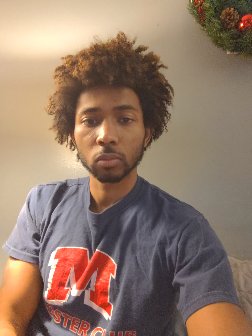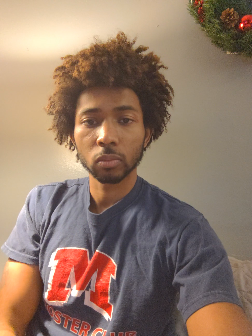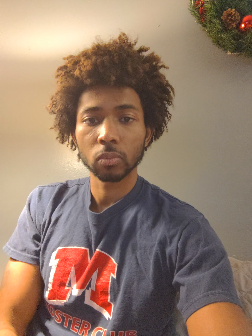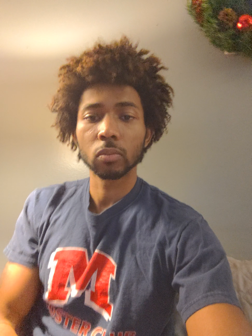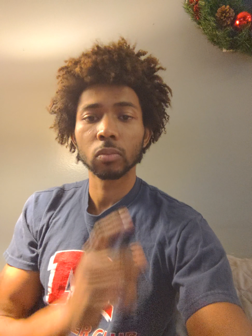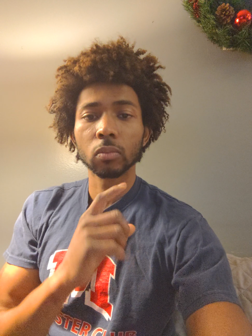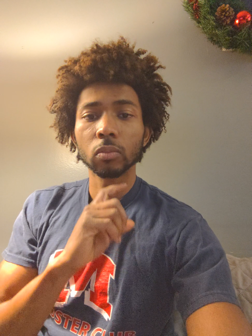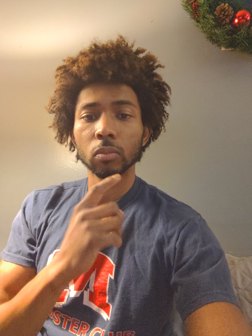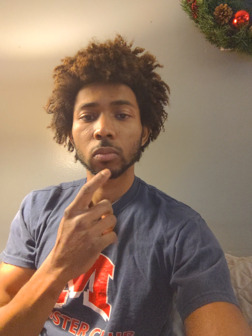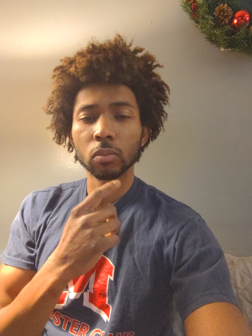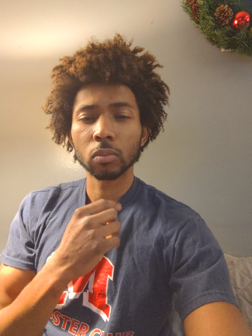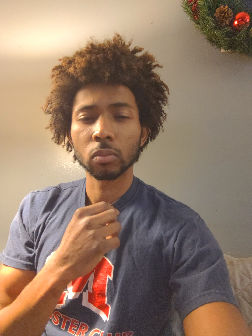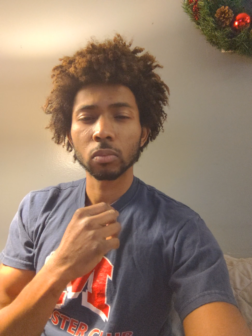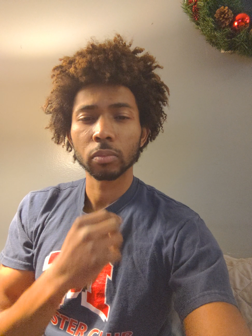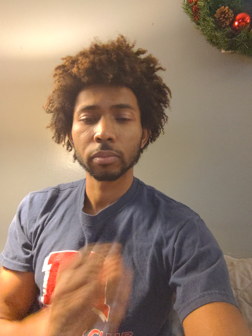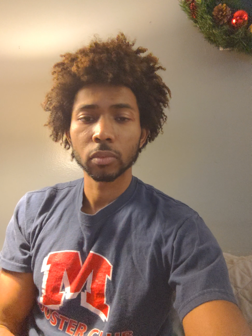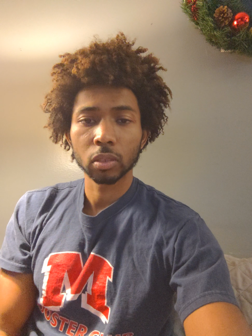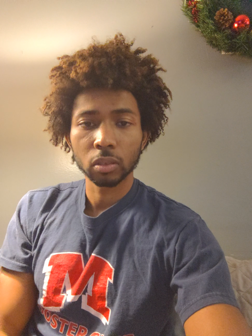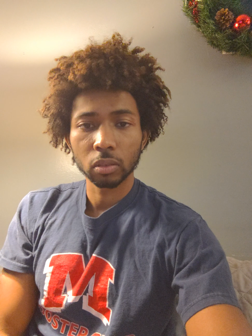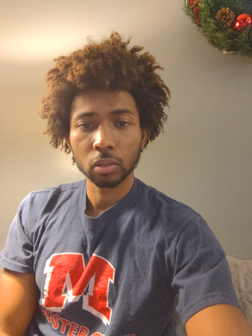tongue